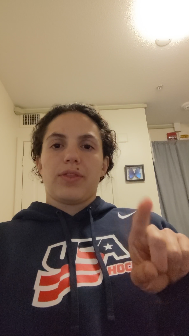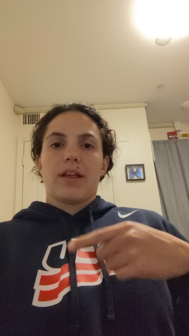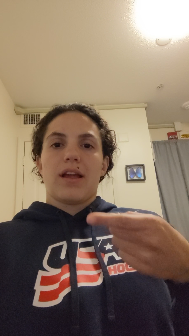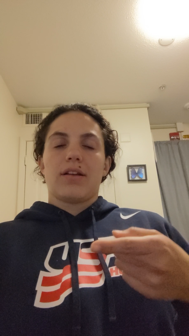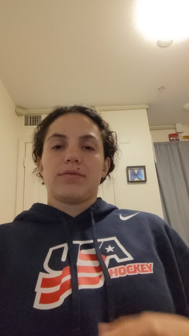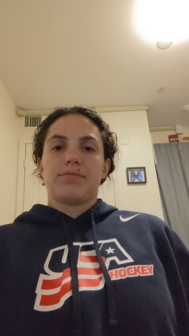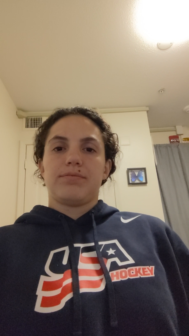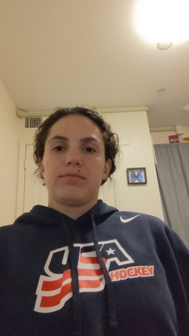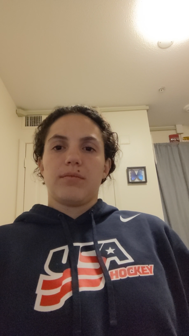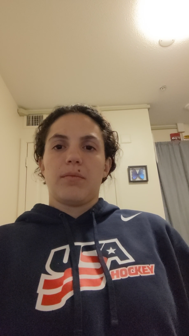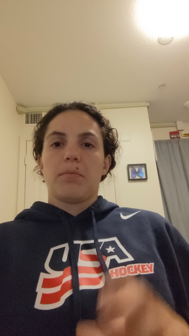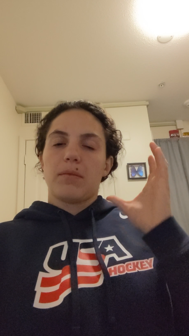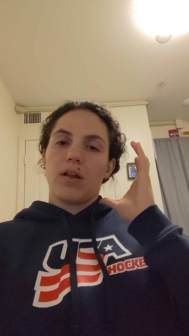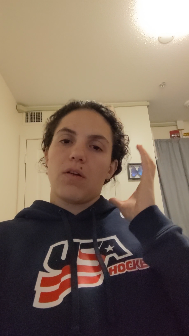pillow